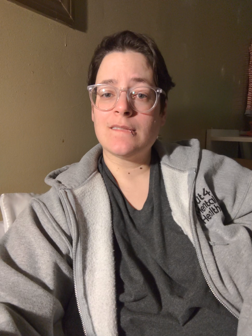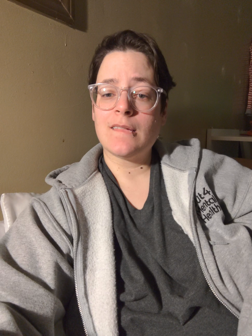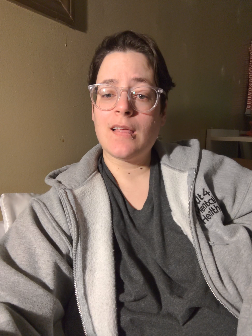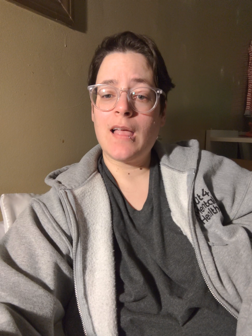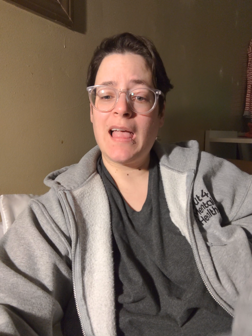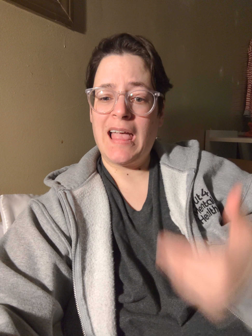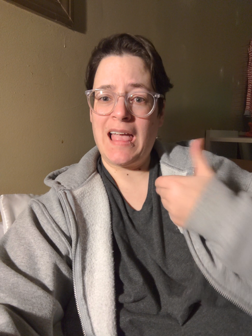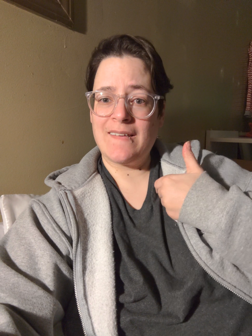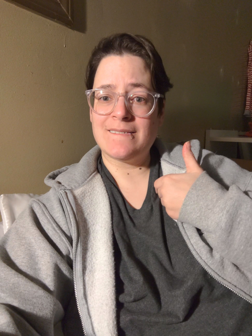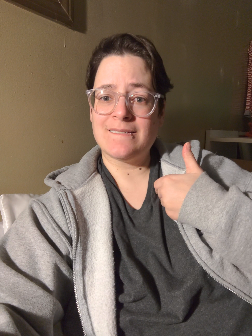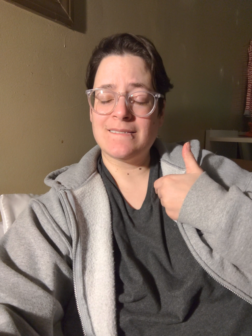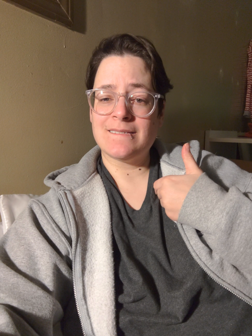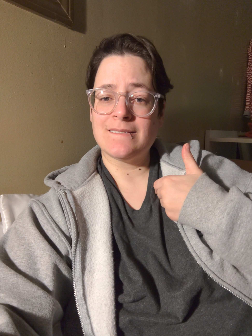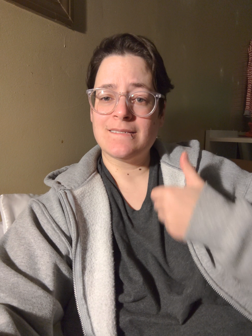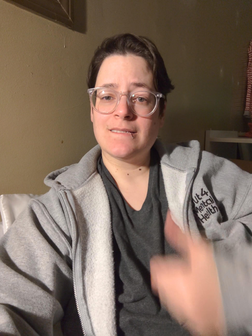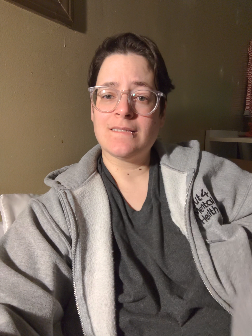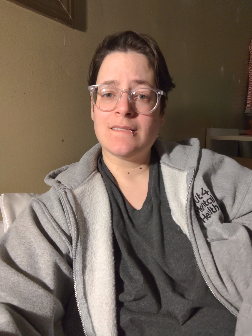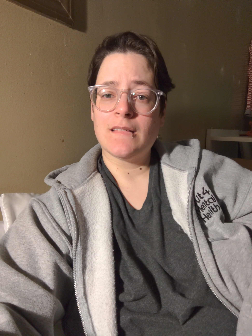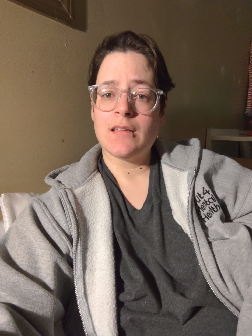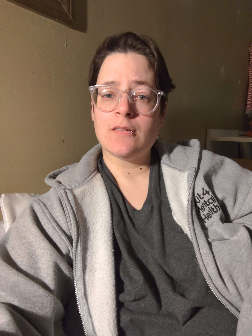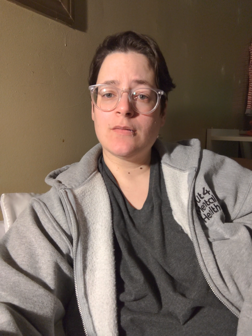have